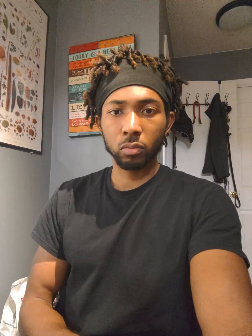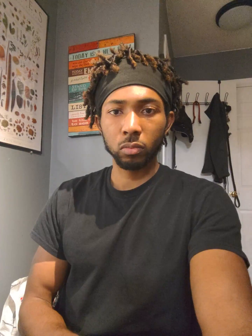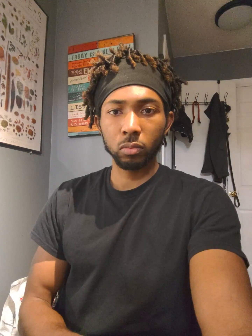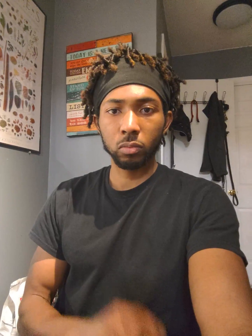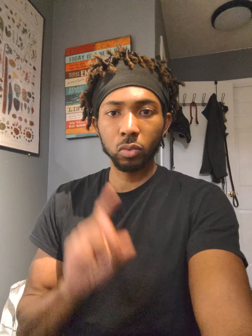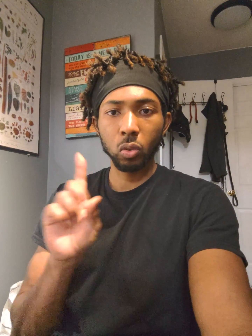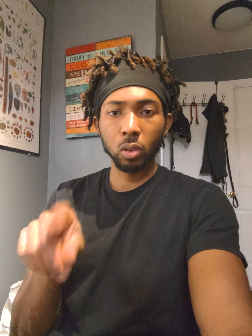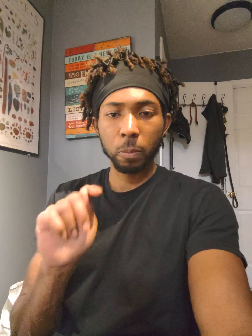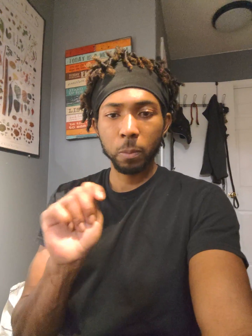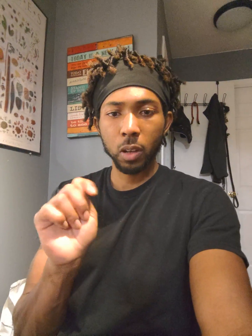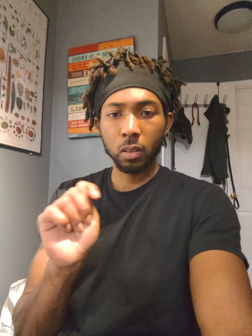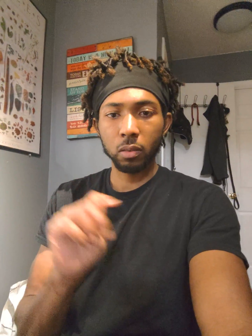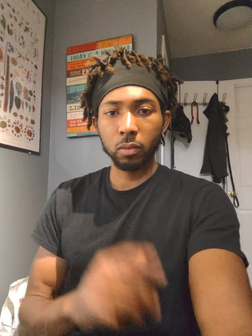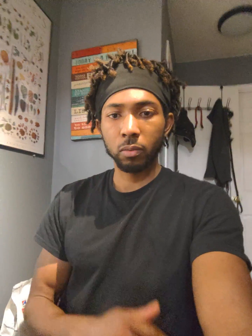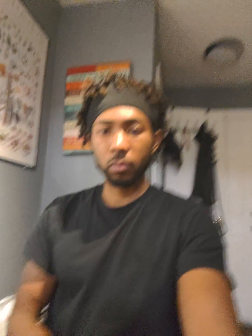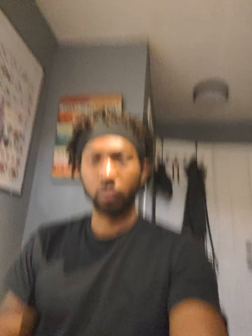go potty